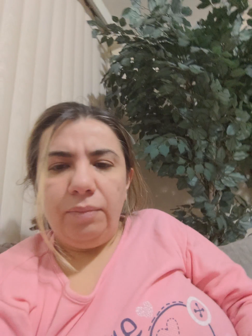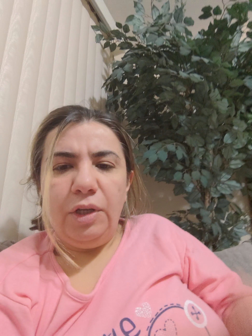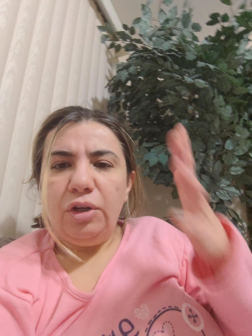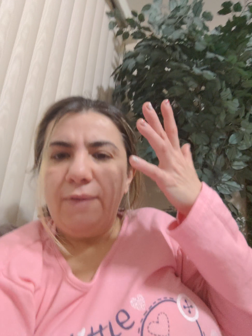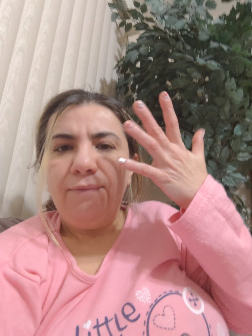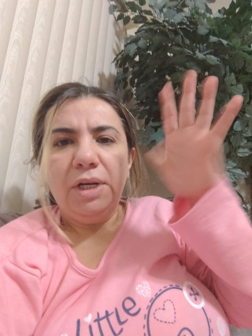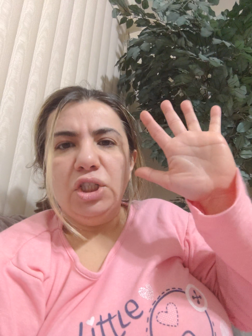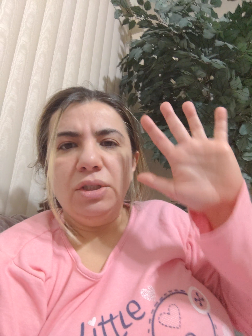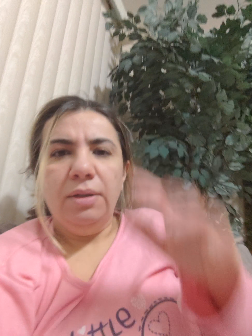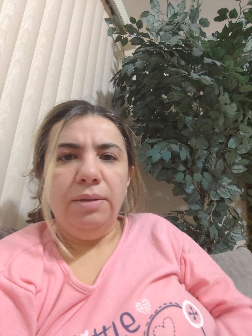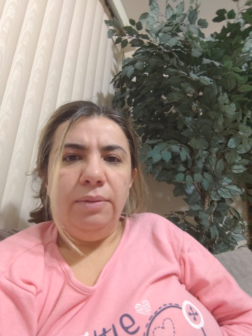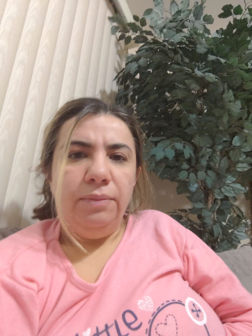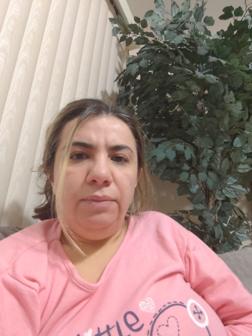finish